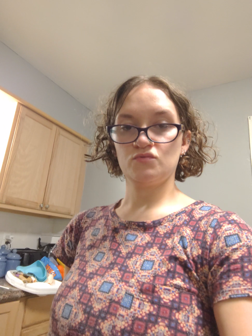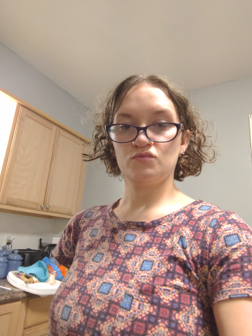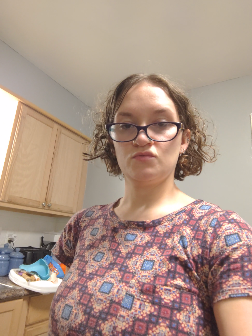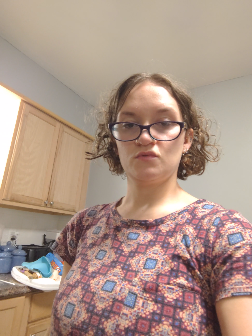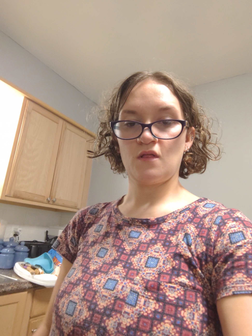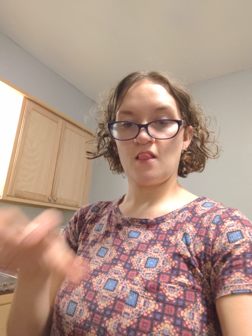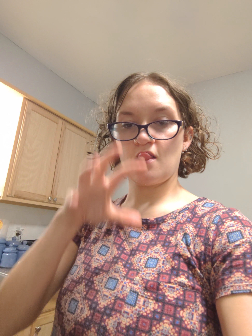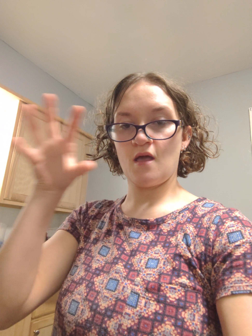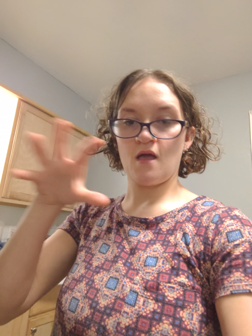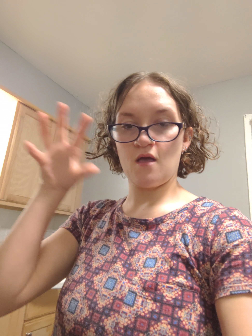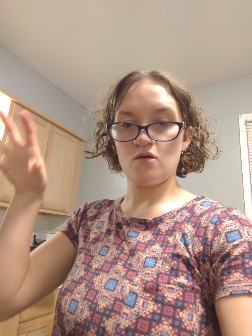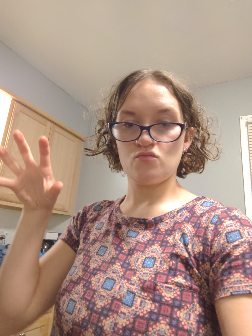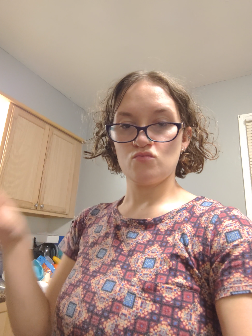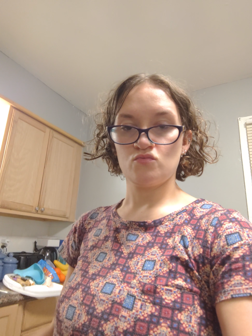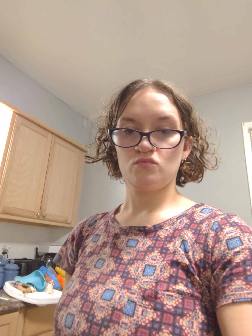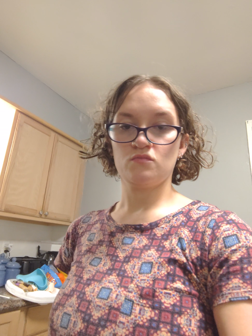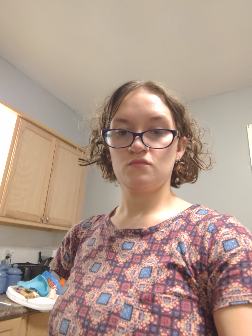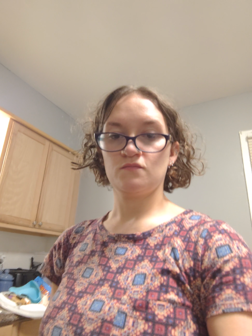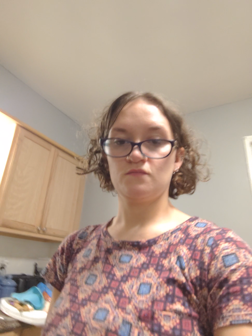cloud